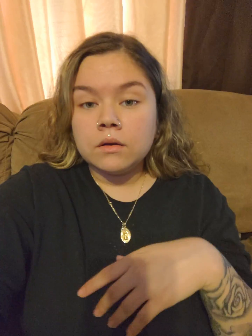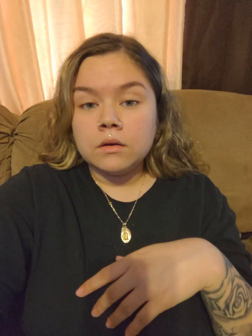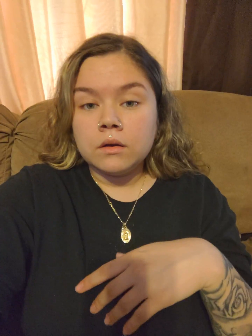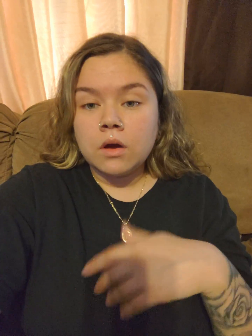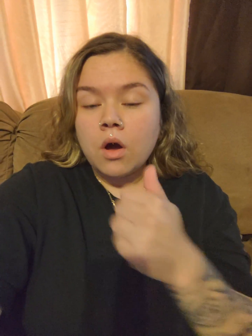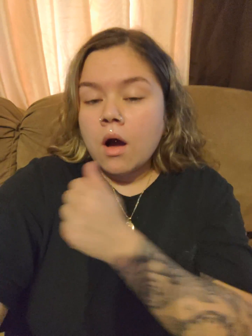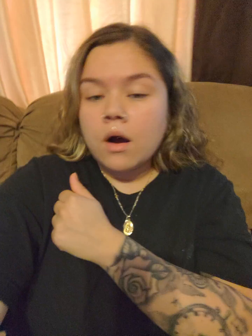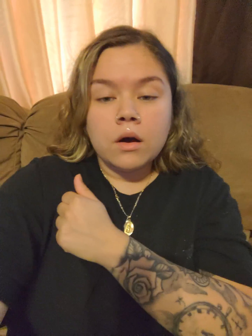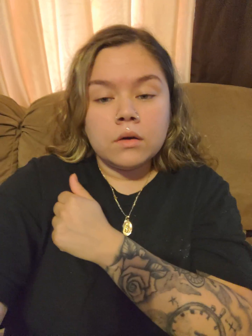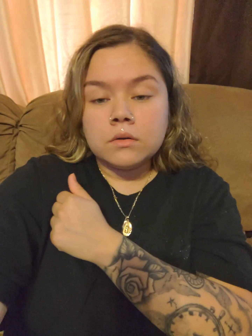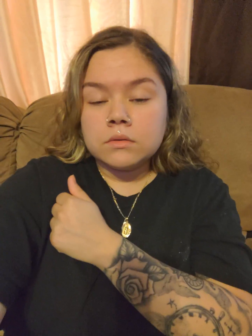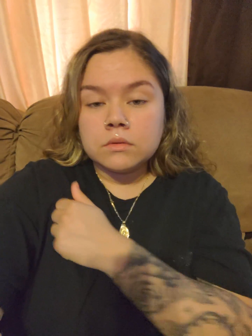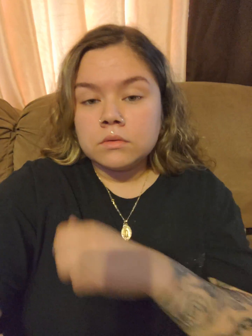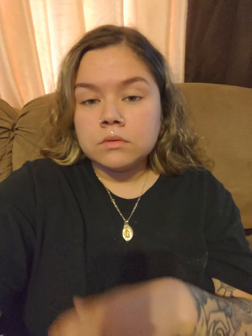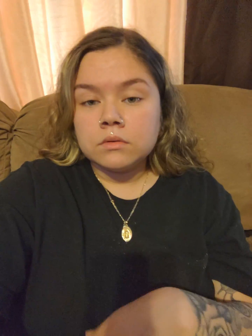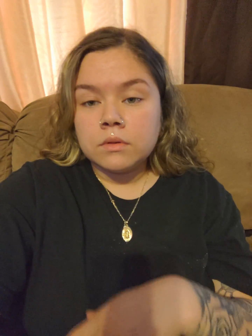hug